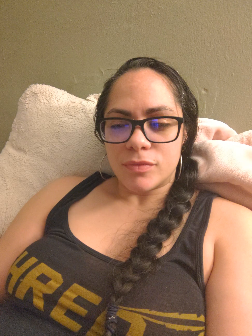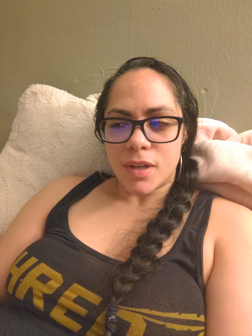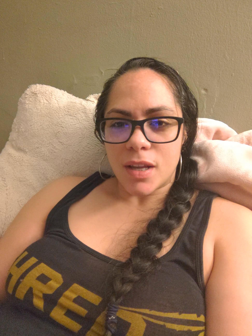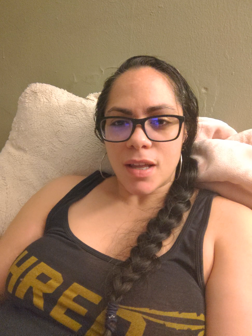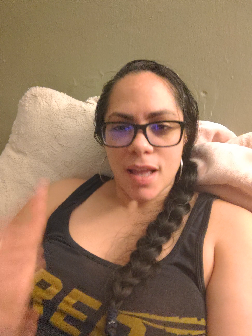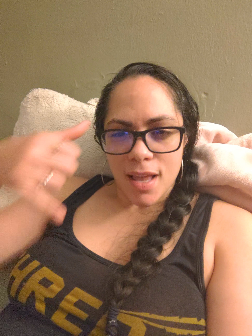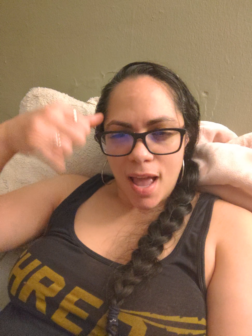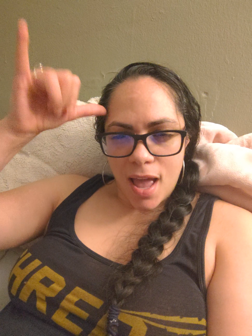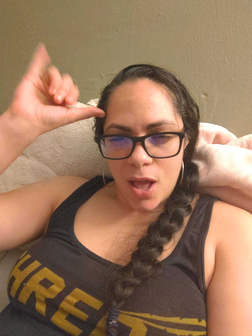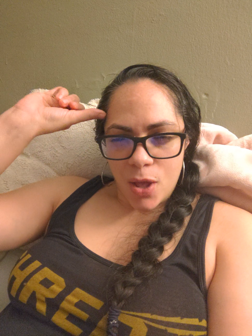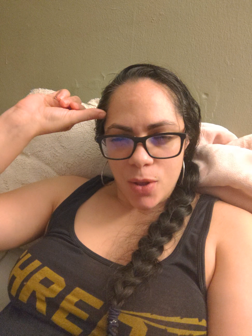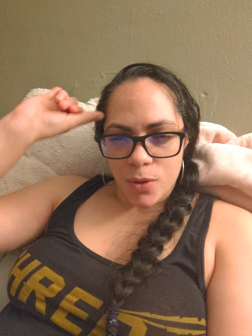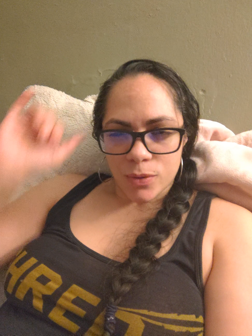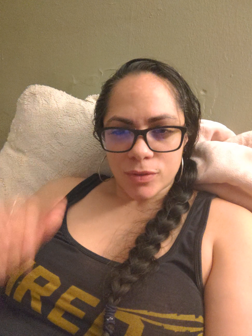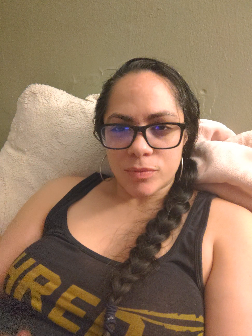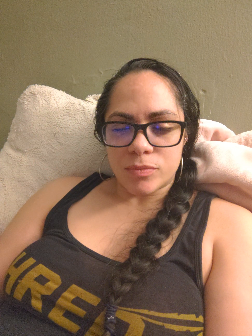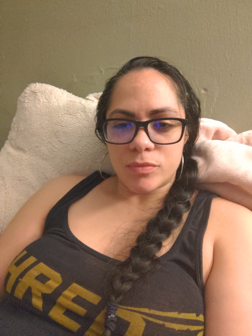cow